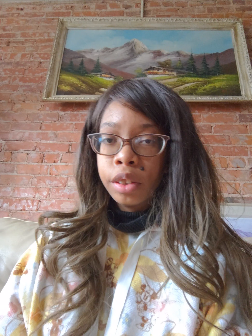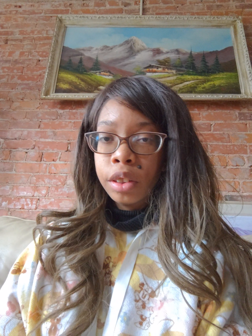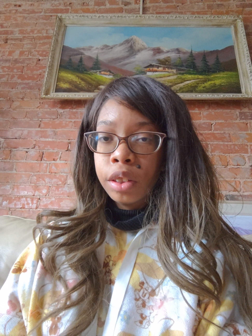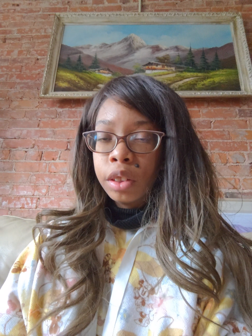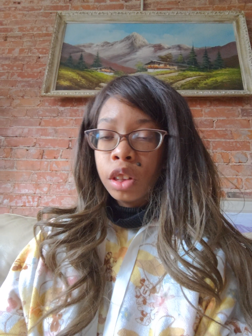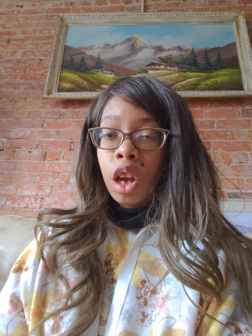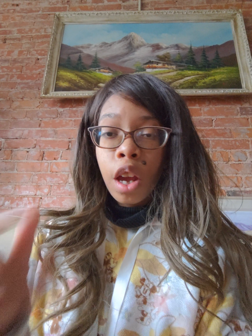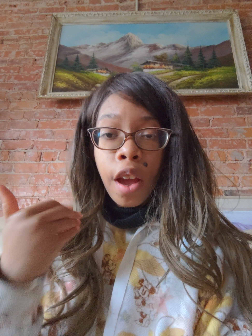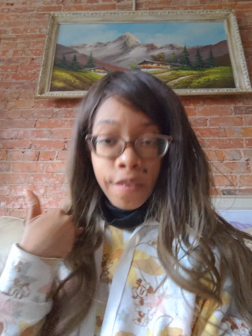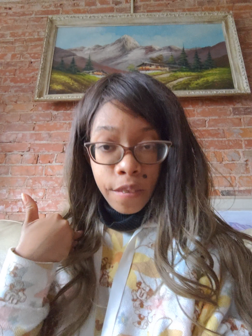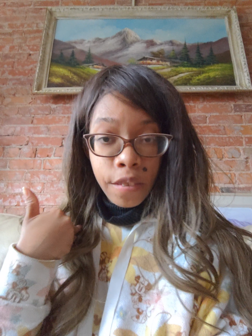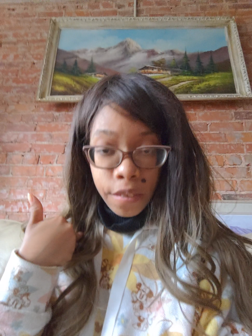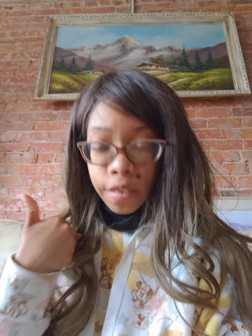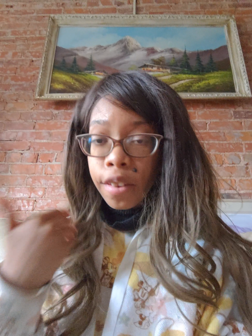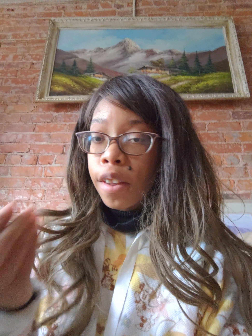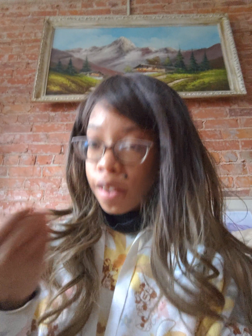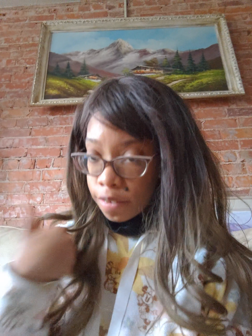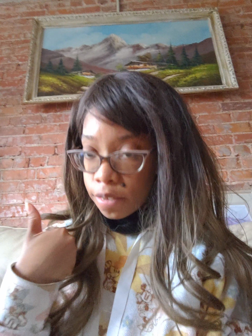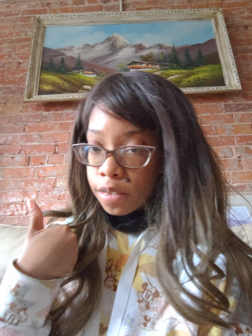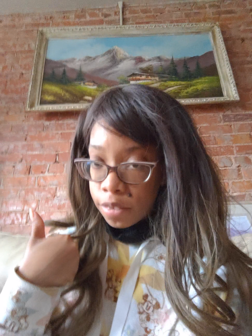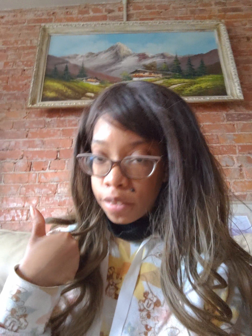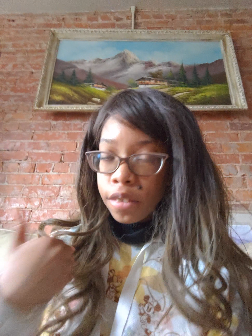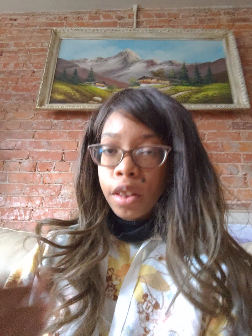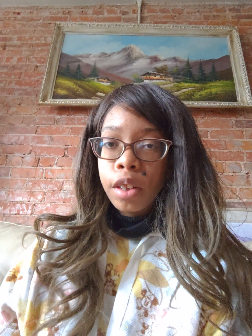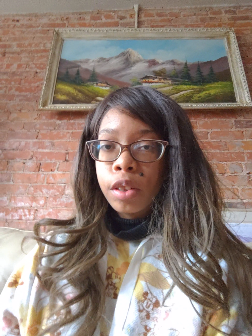have